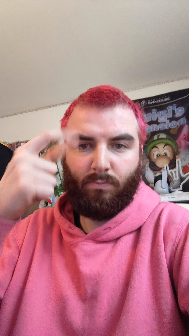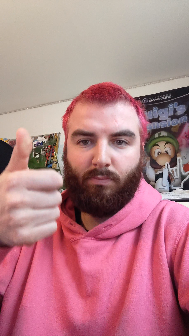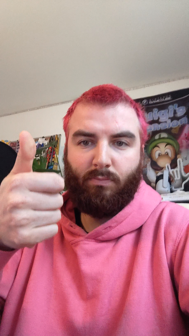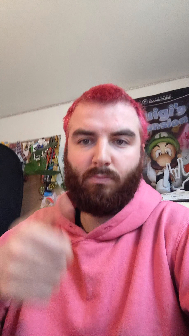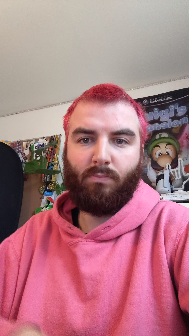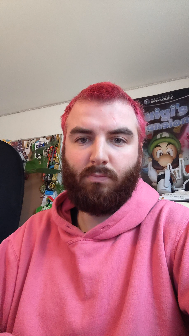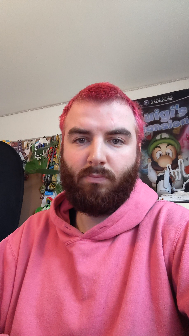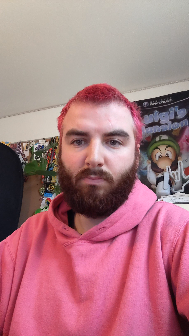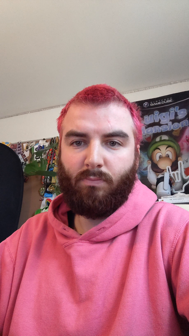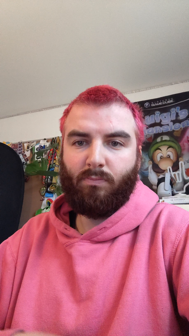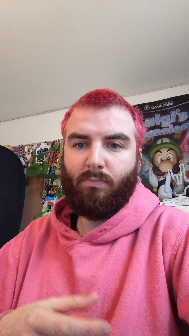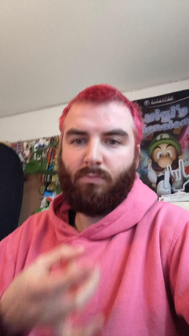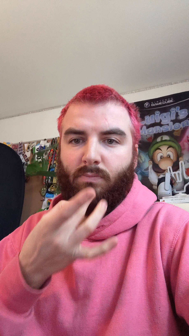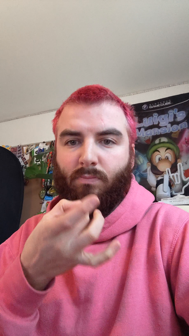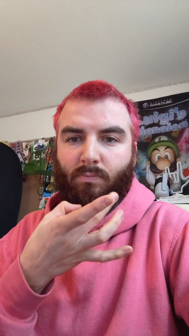light bulb